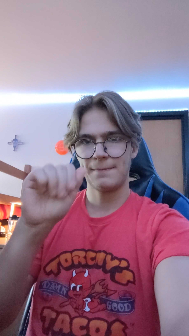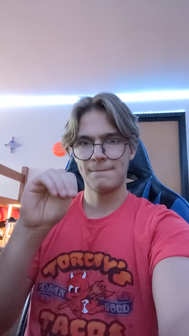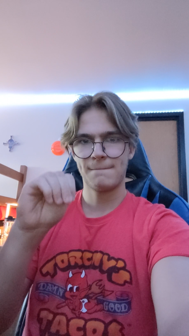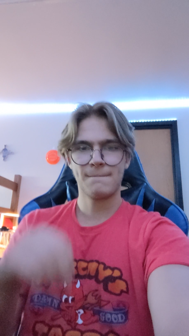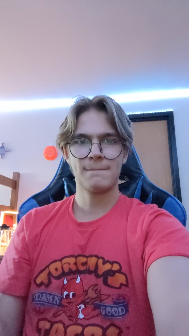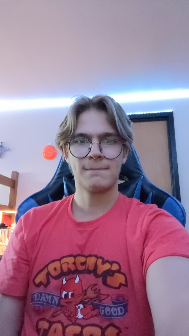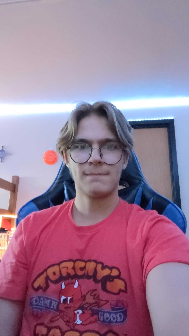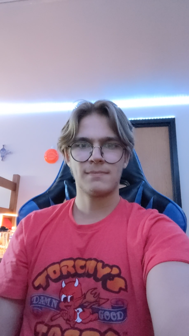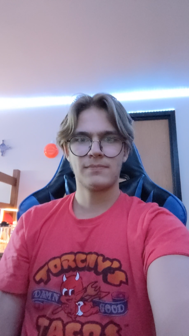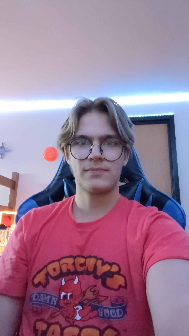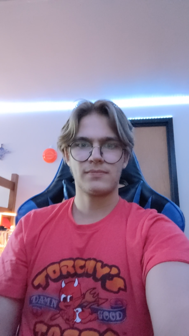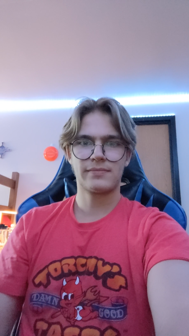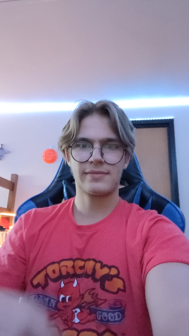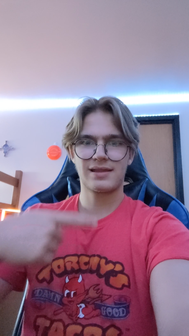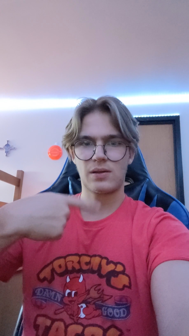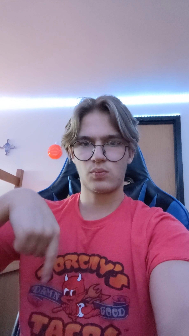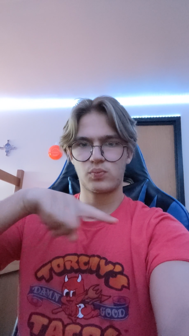around